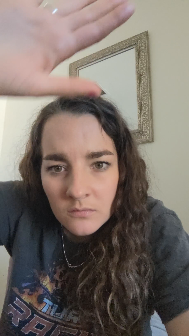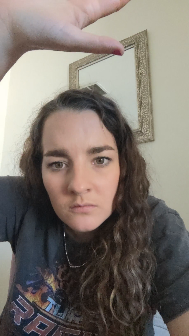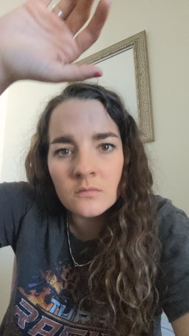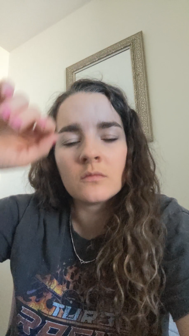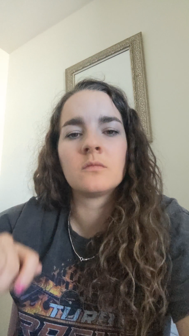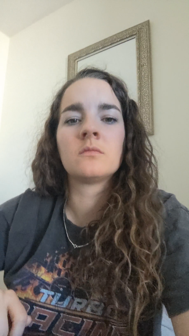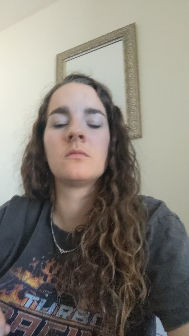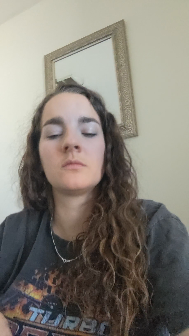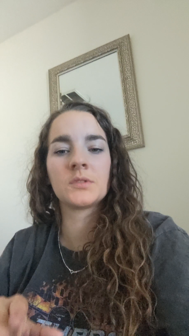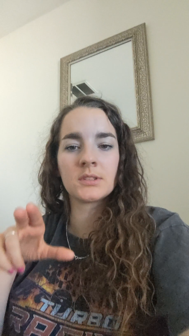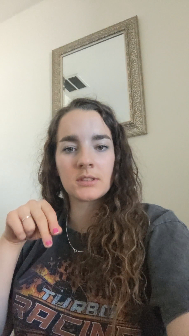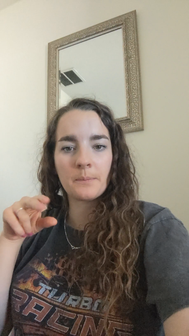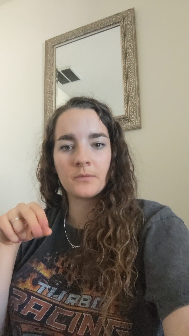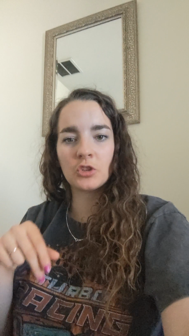diaper